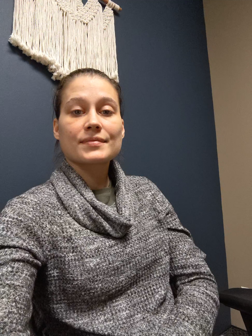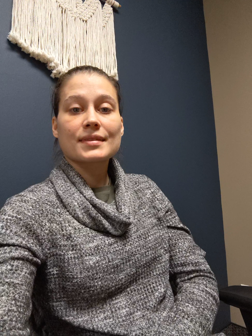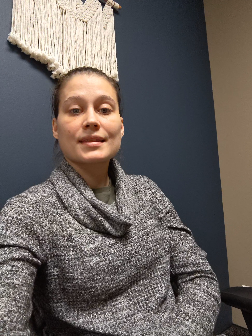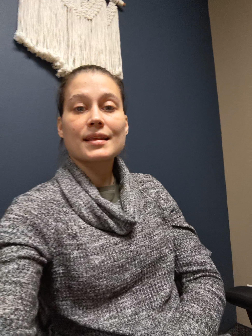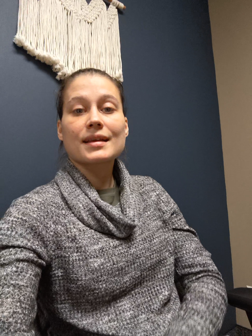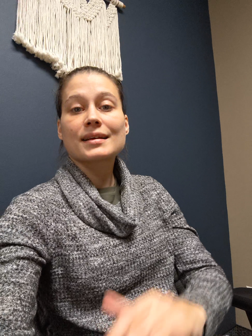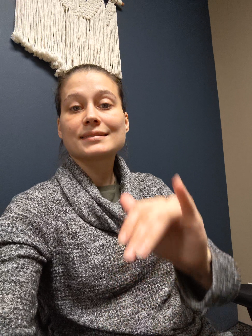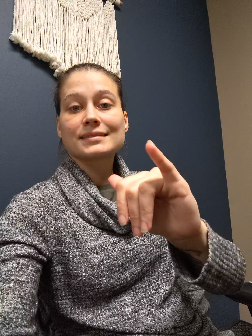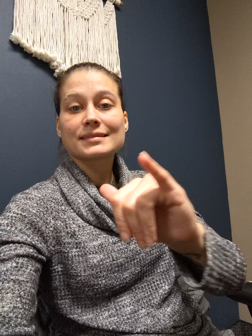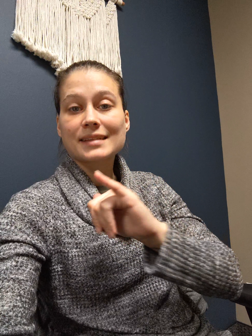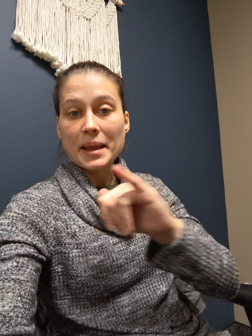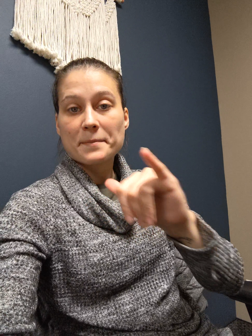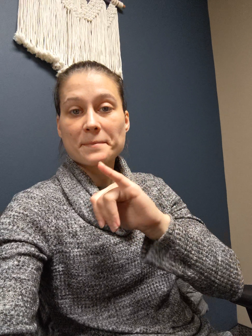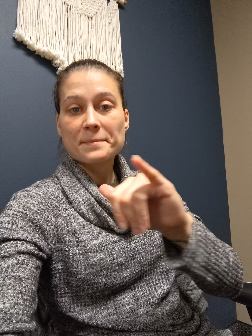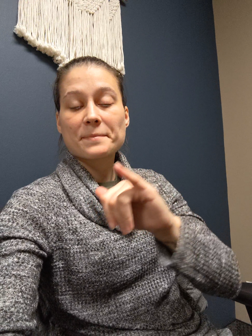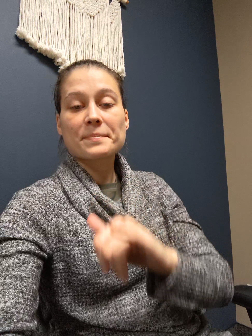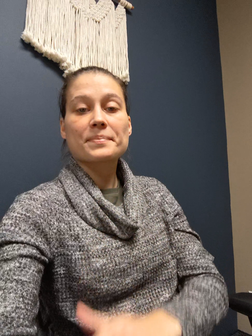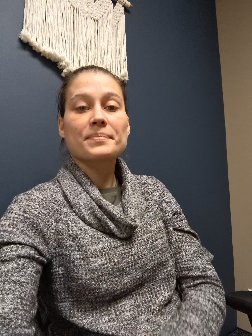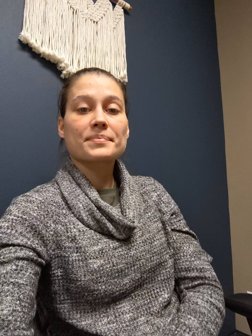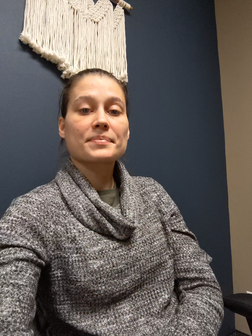same